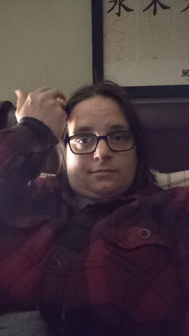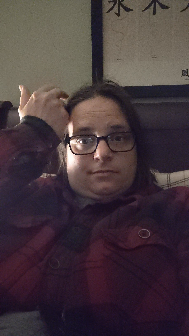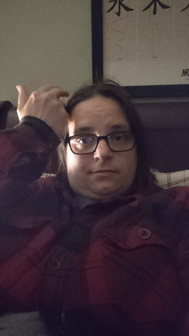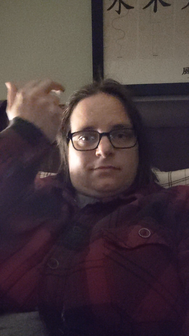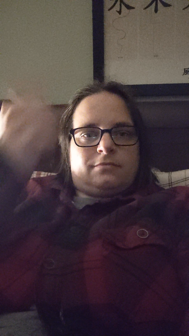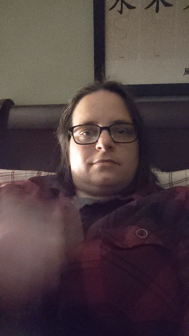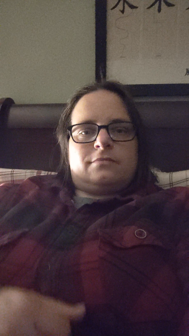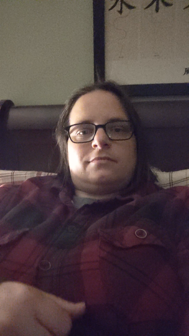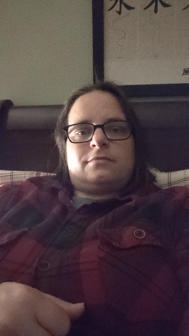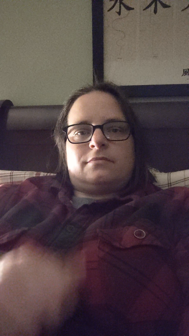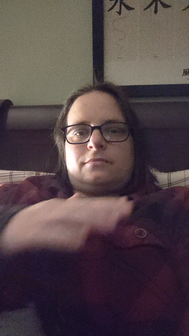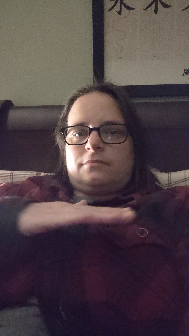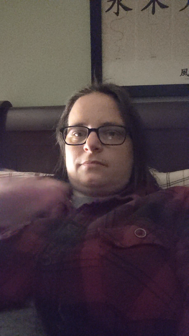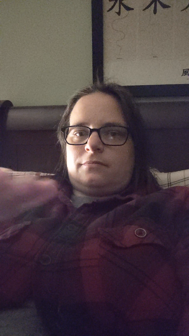nice